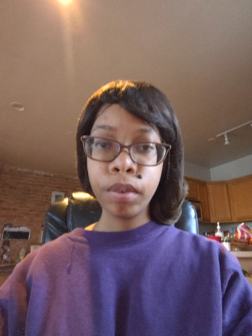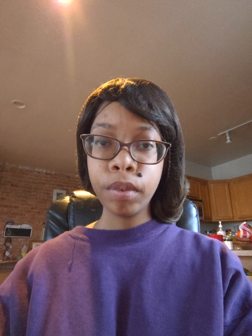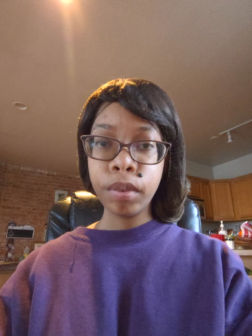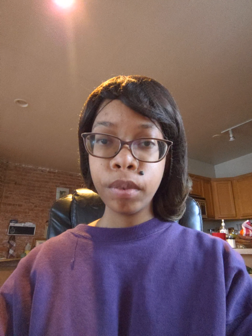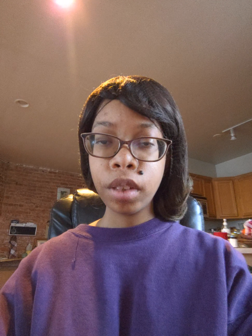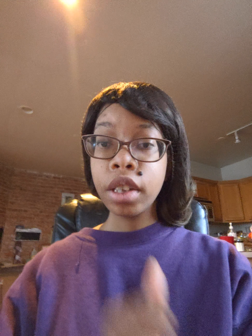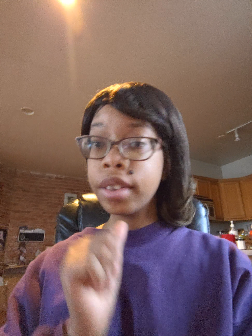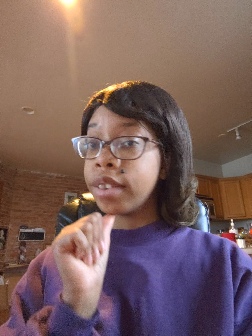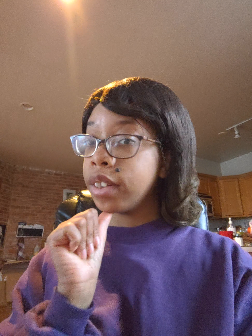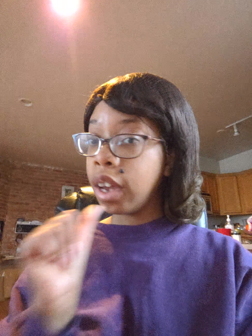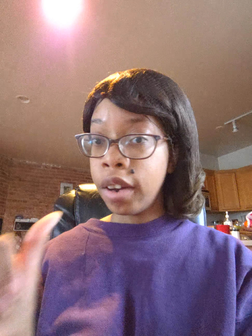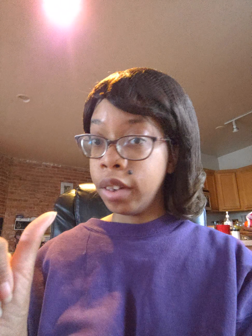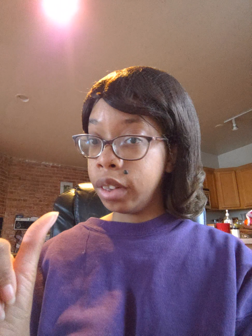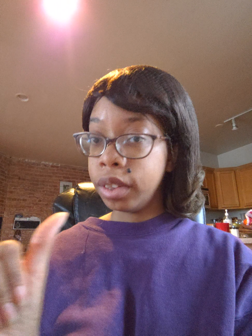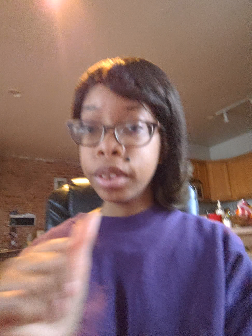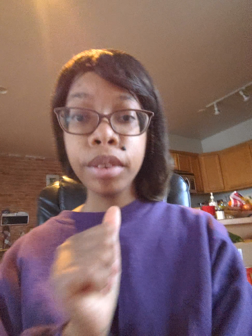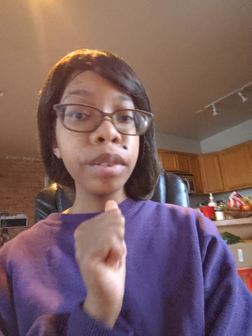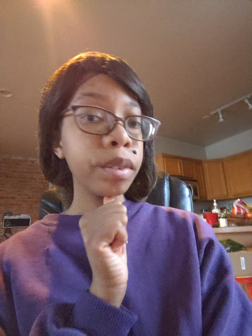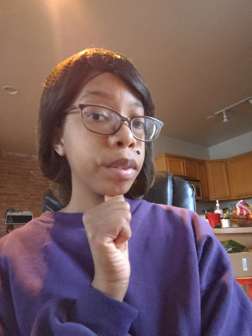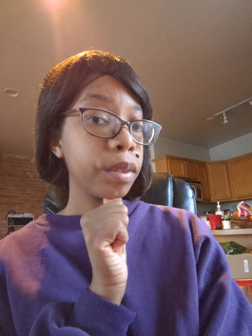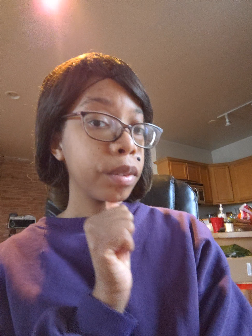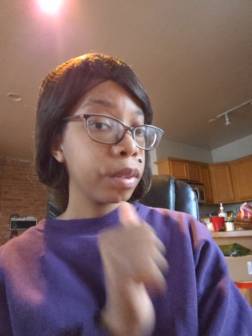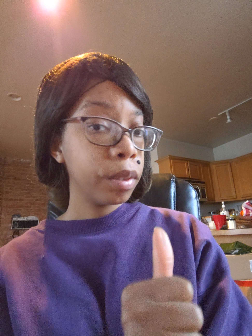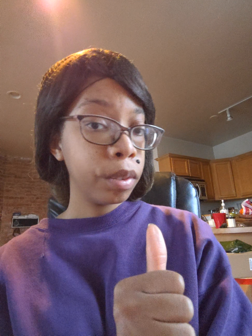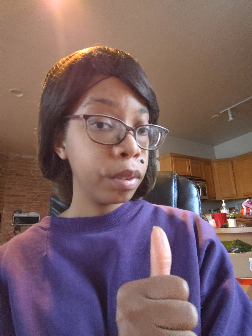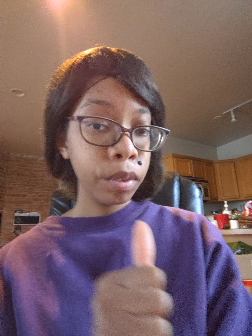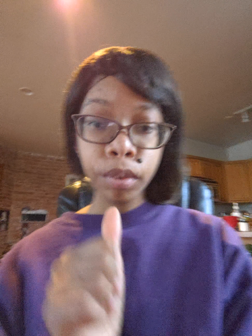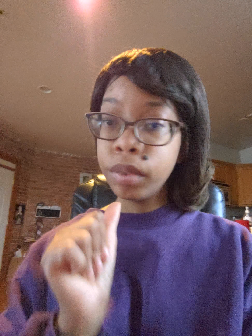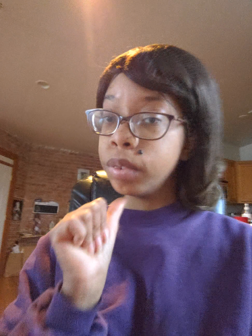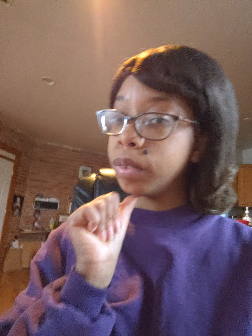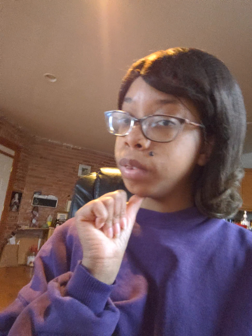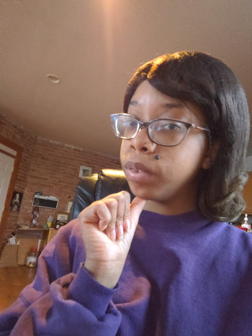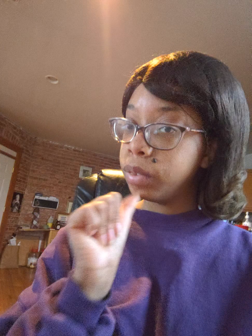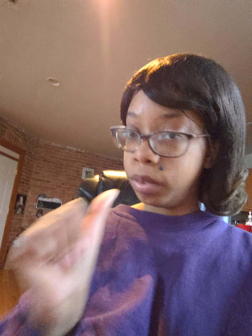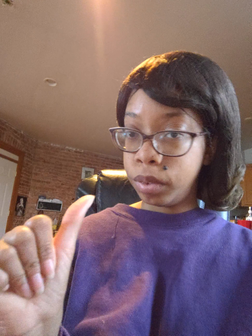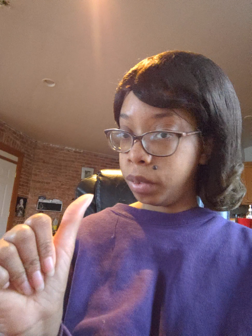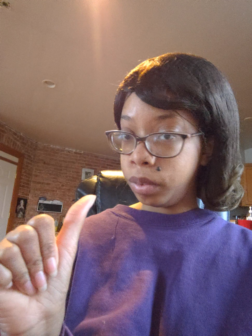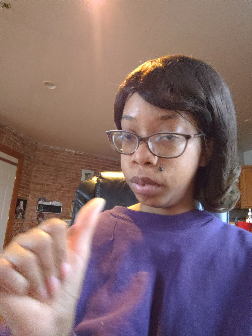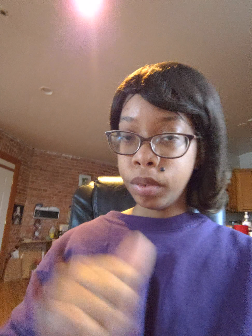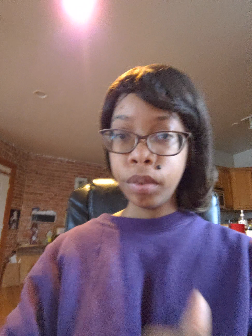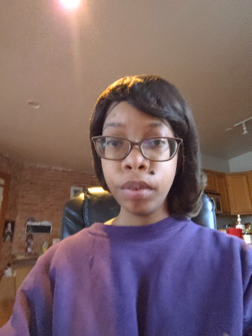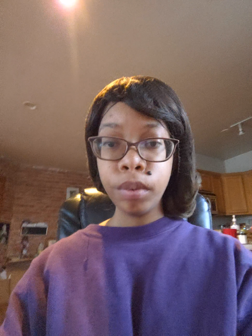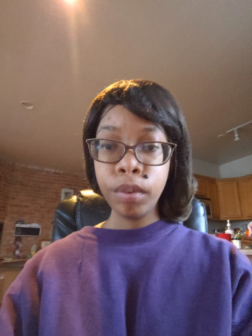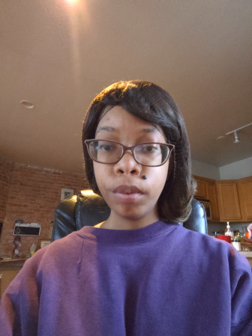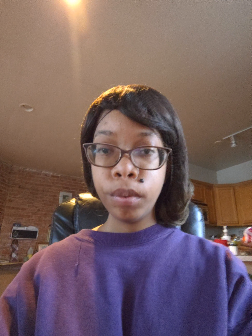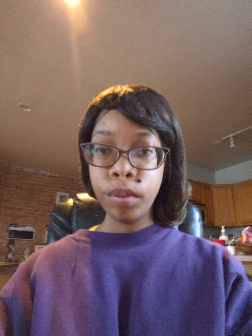not